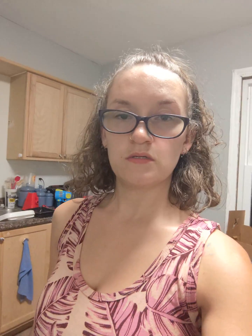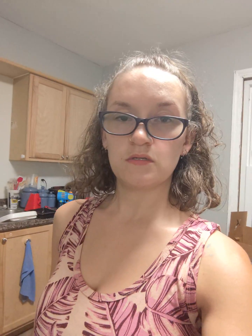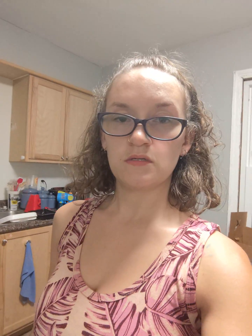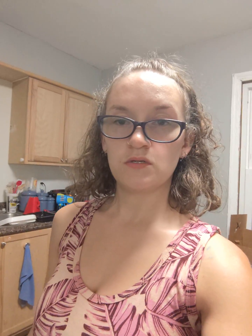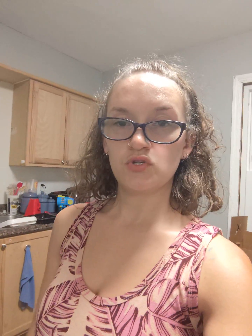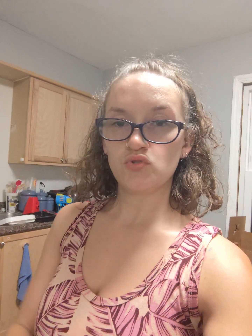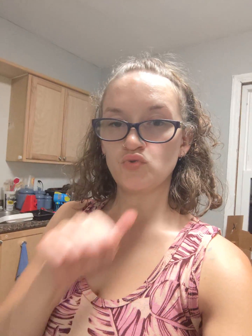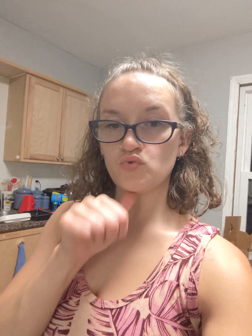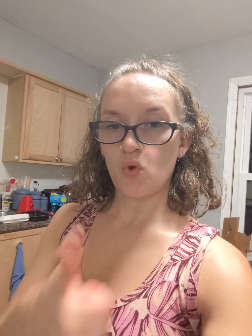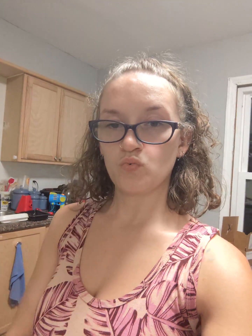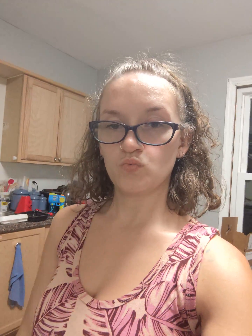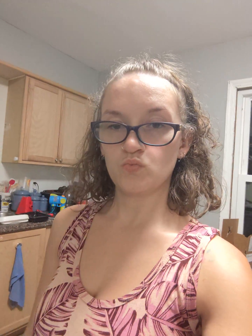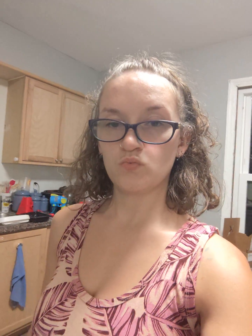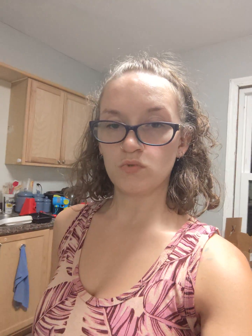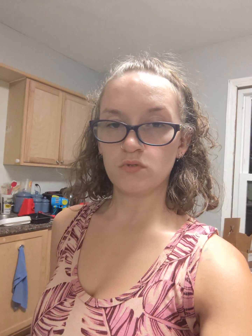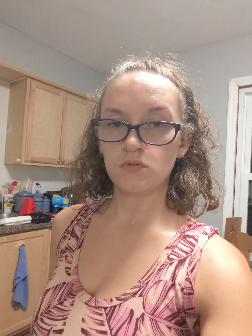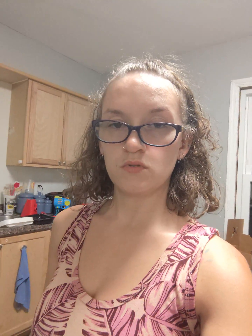don't